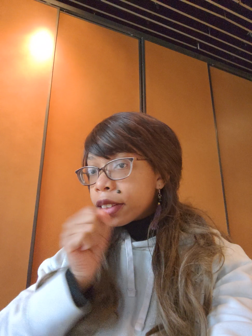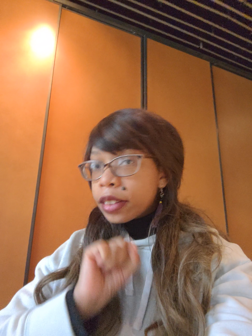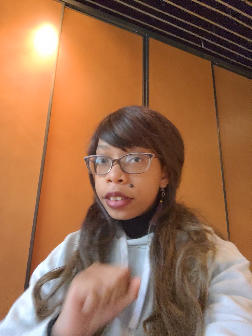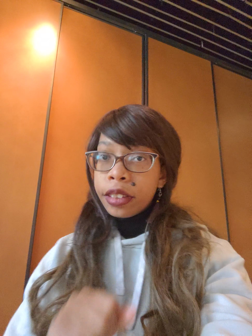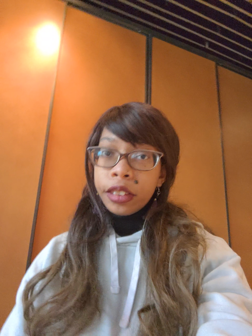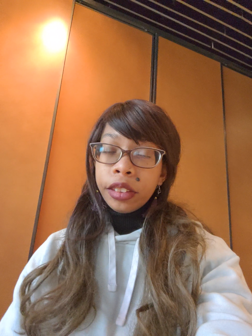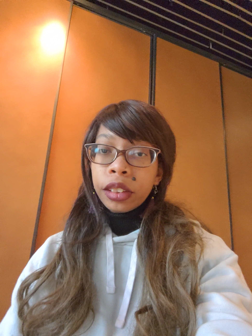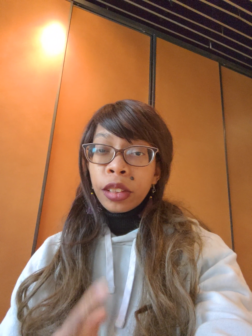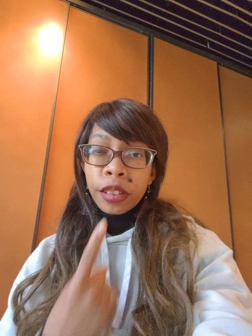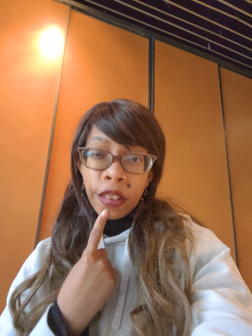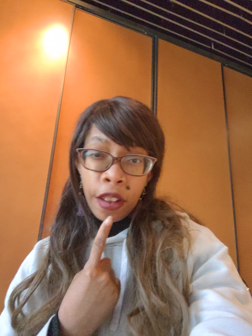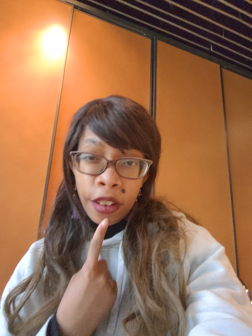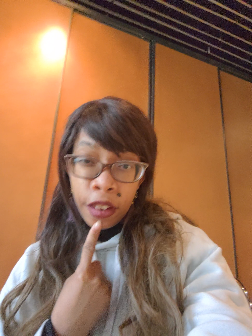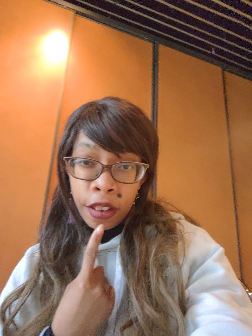say